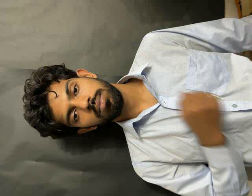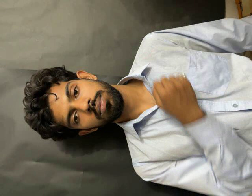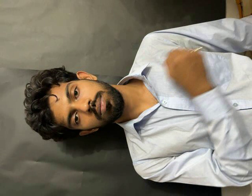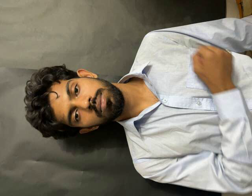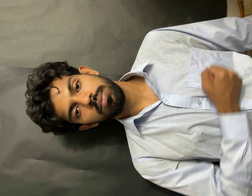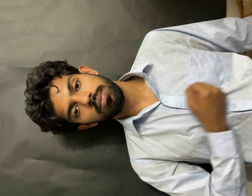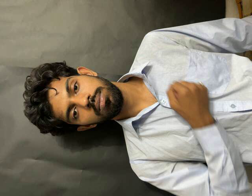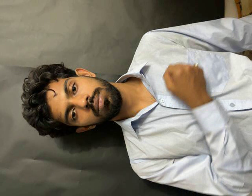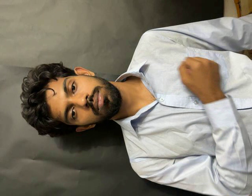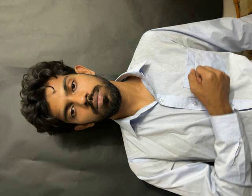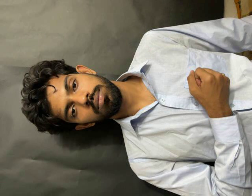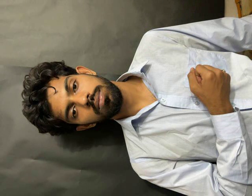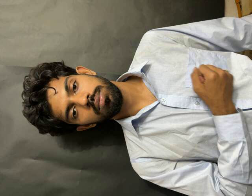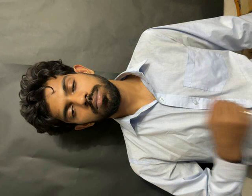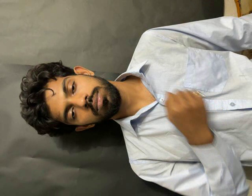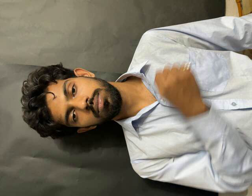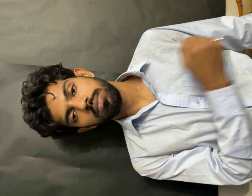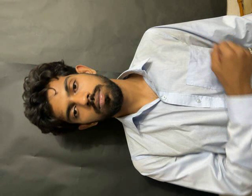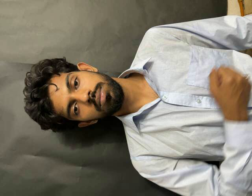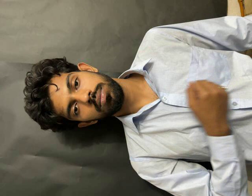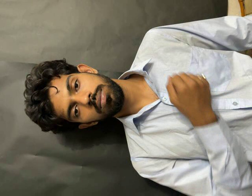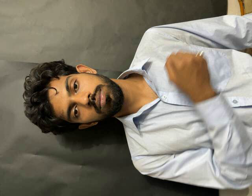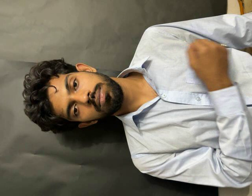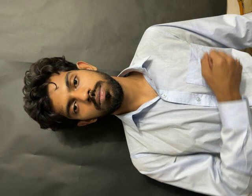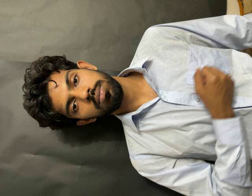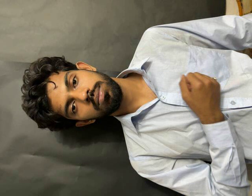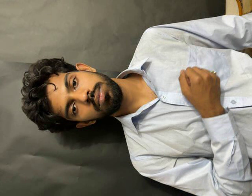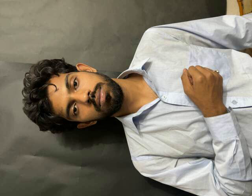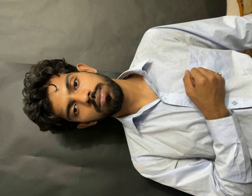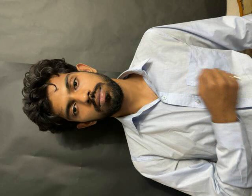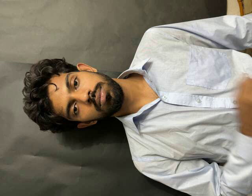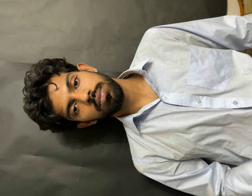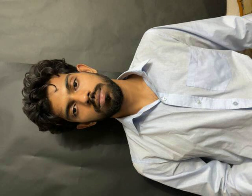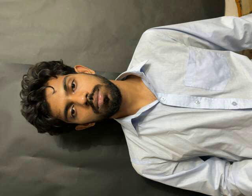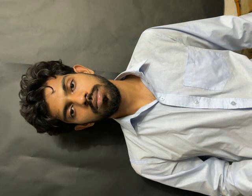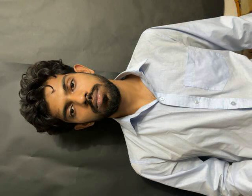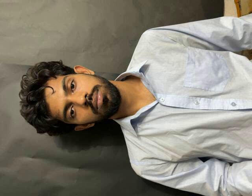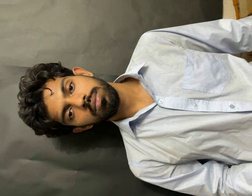sorry